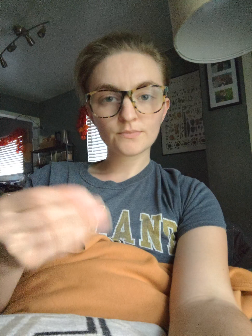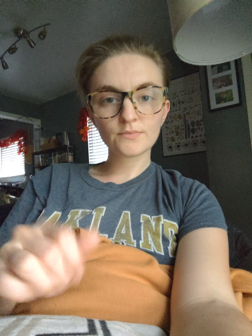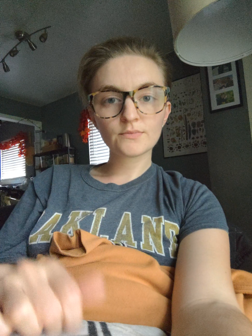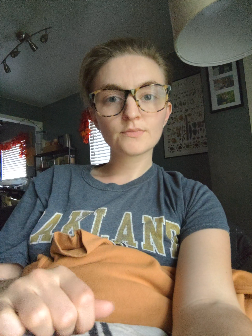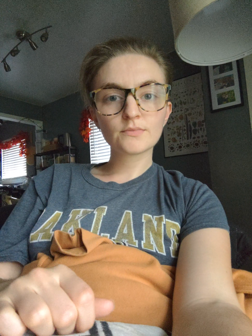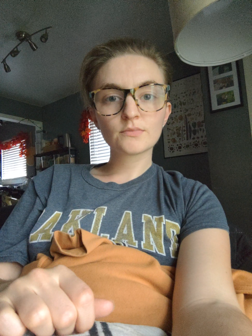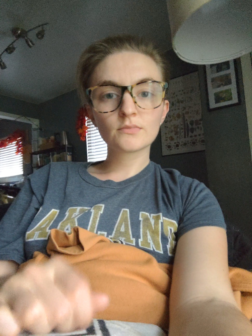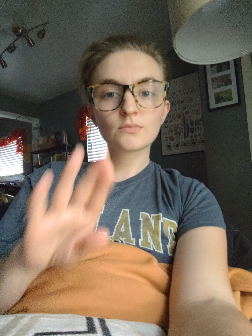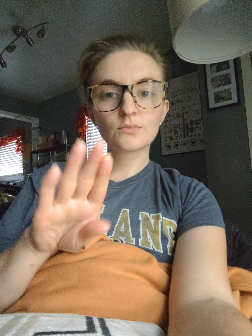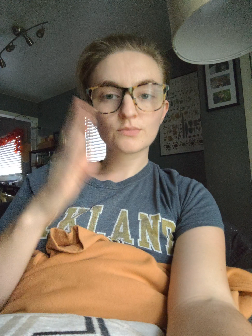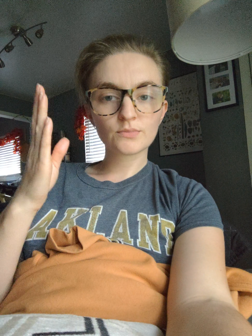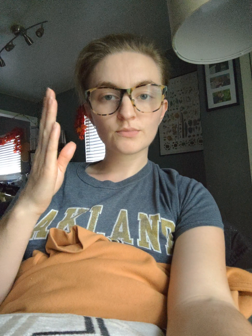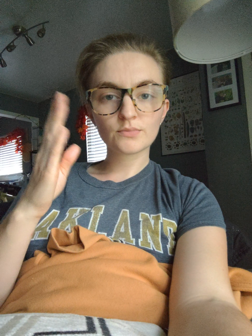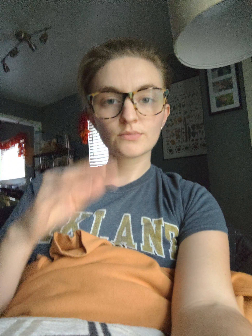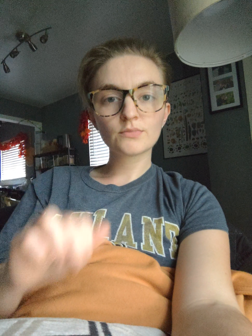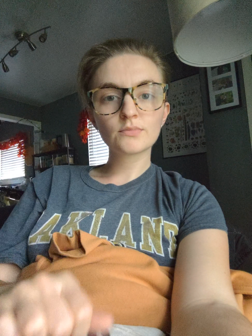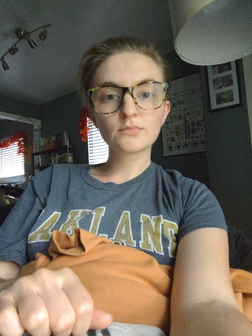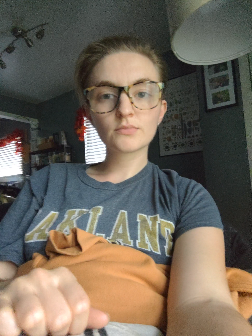door